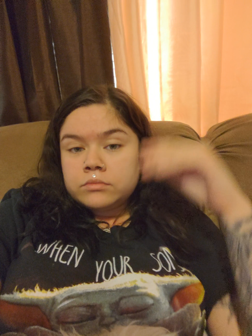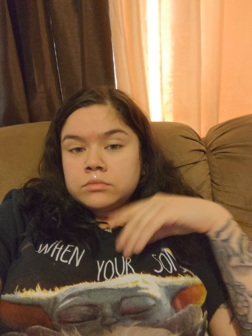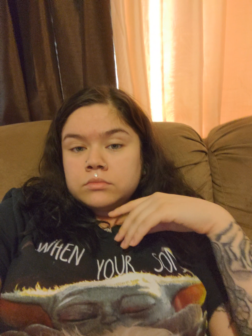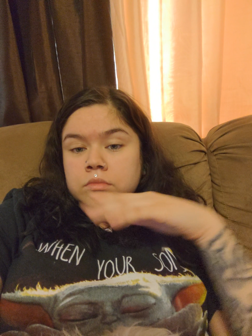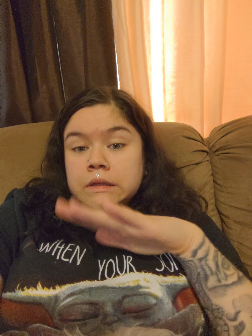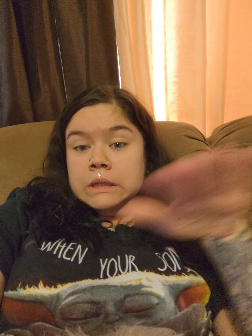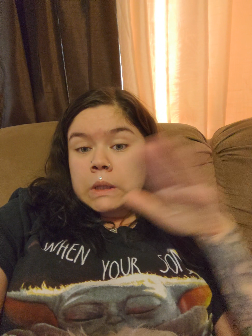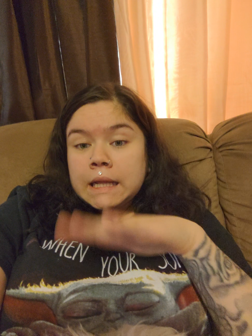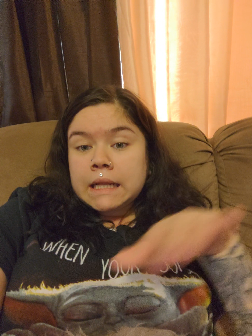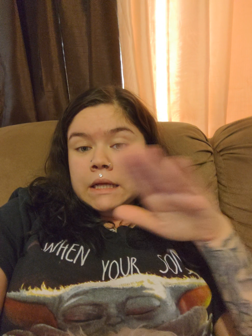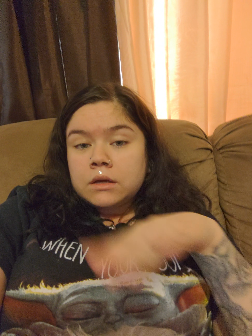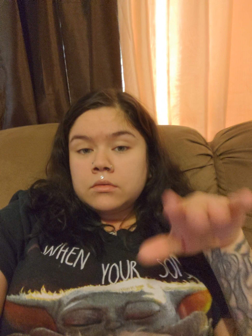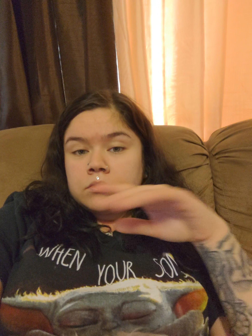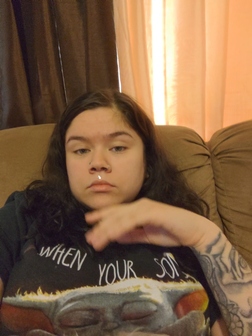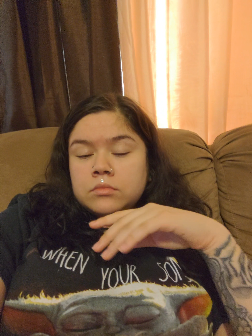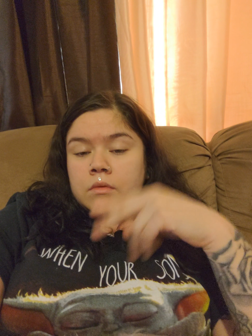clean